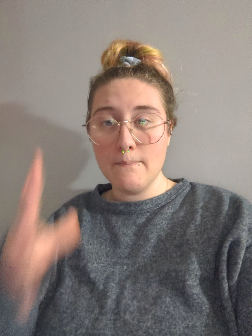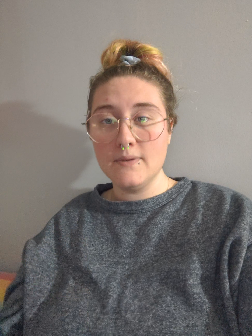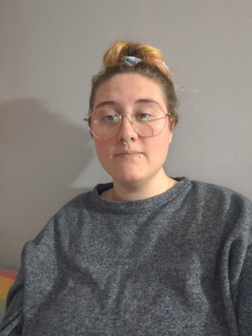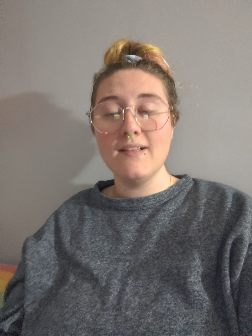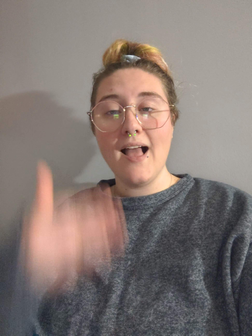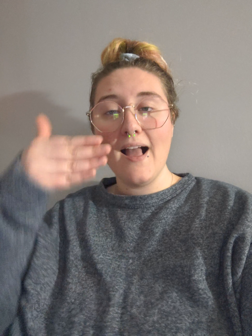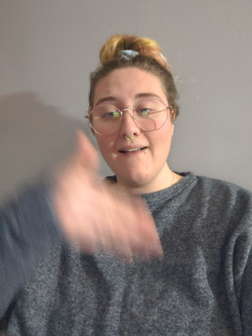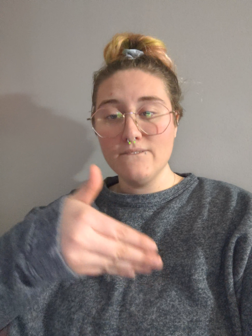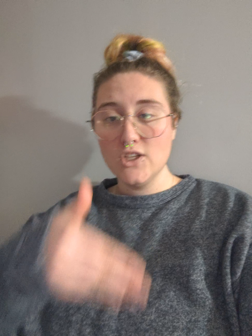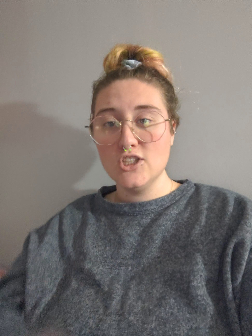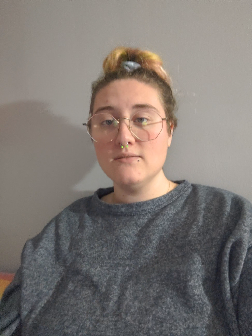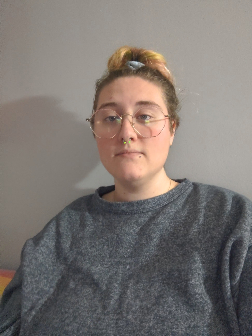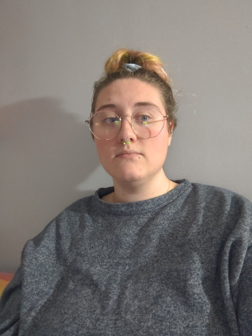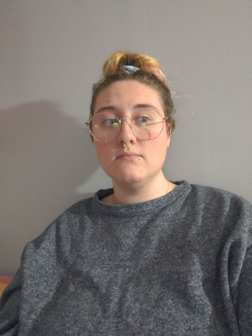after